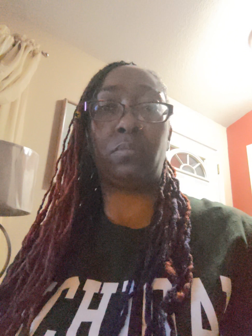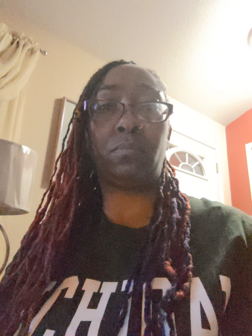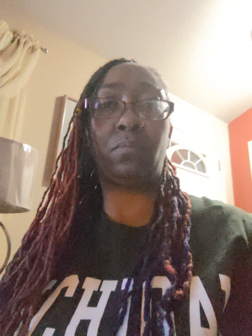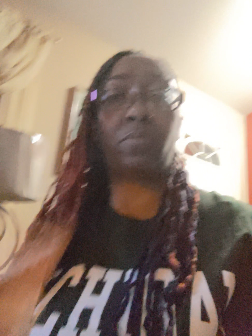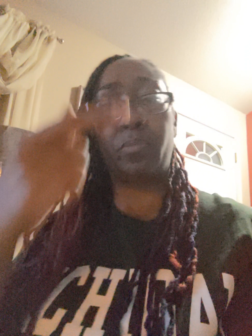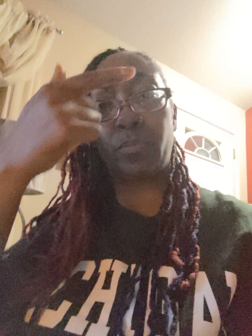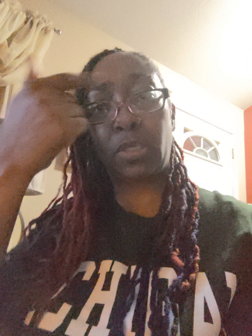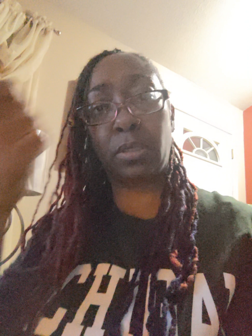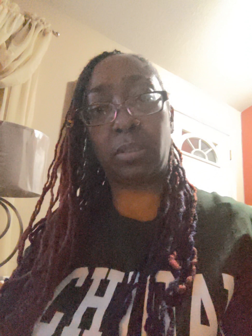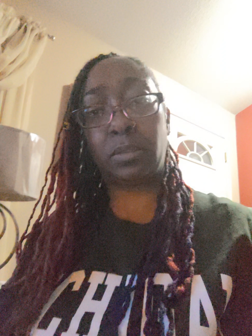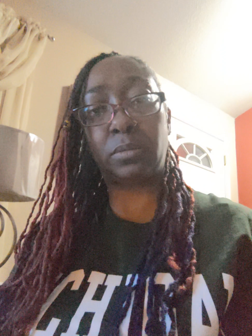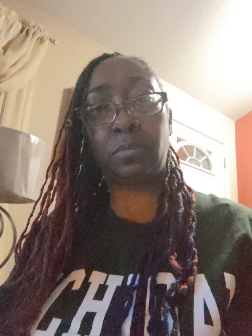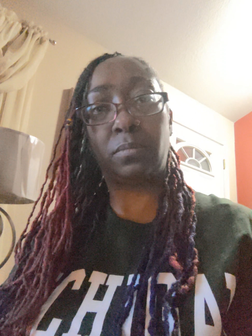because